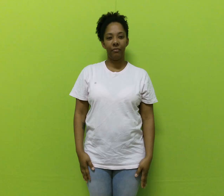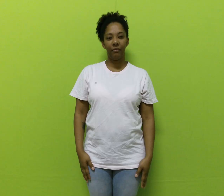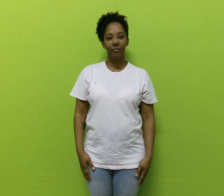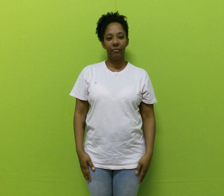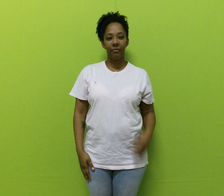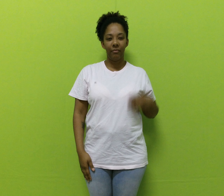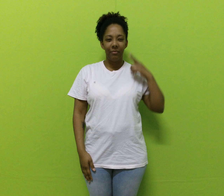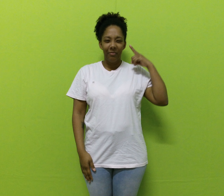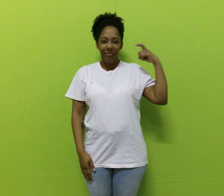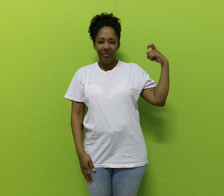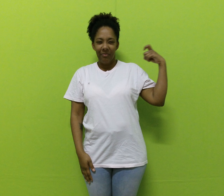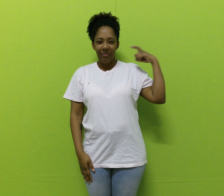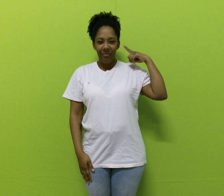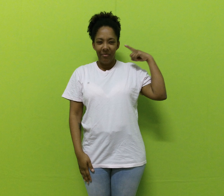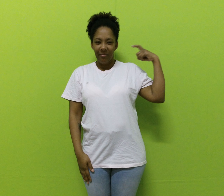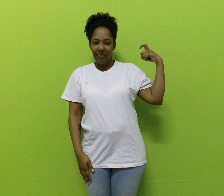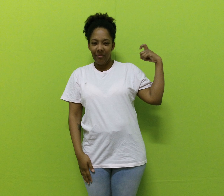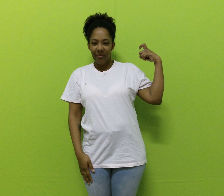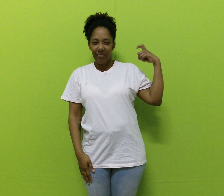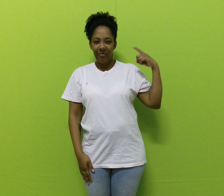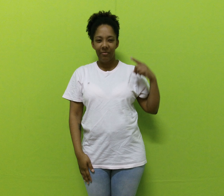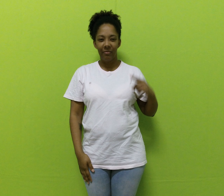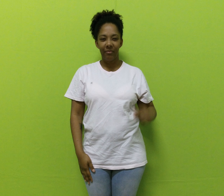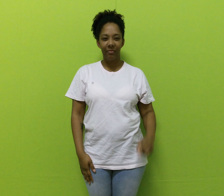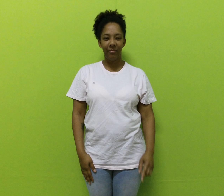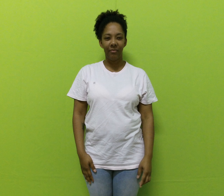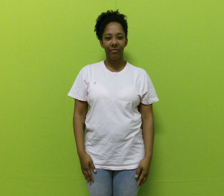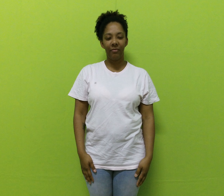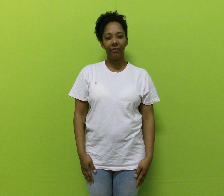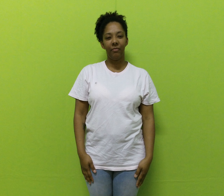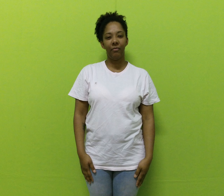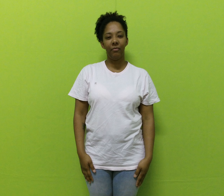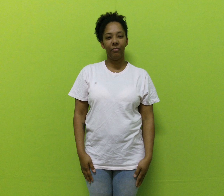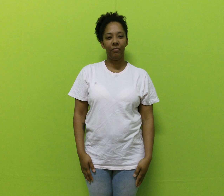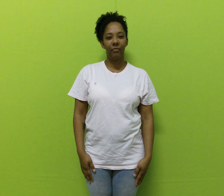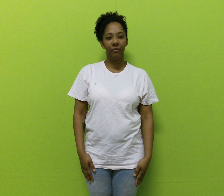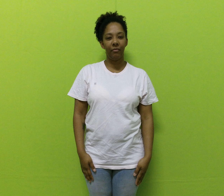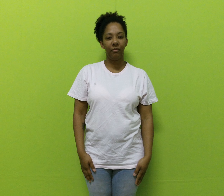barulho